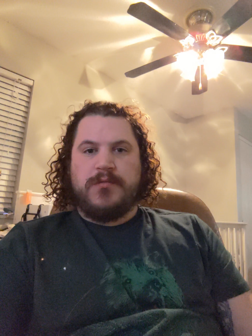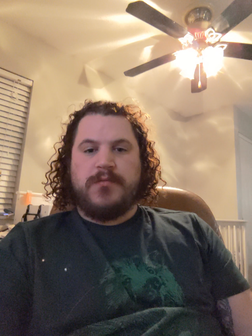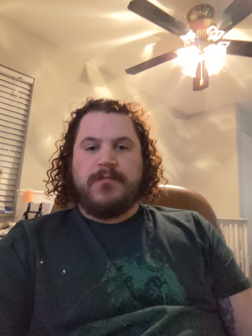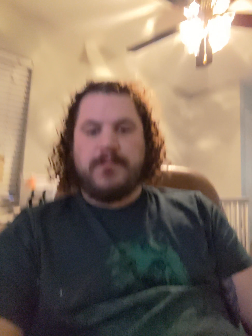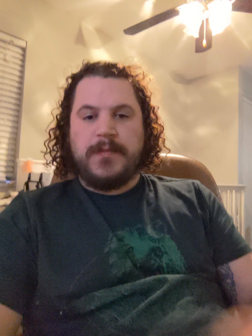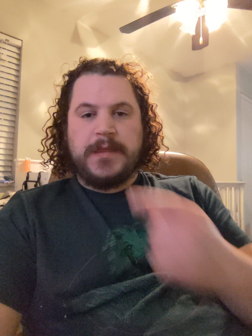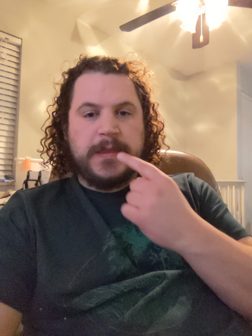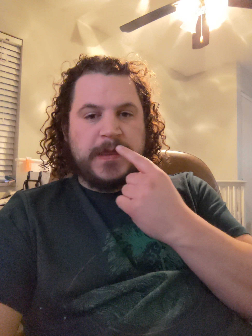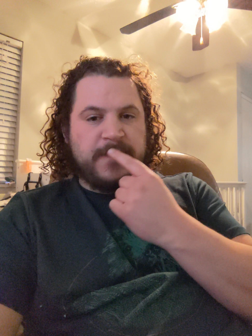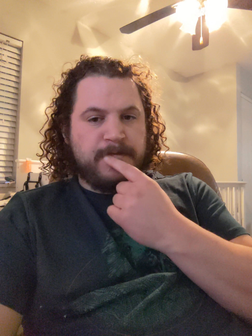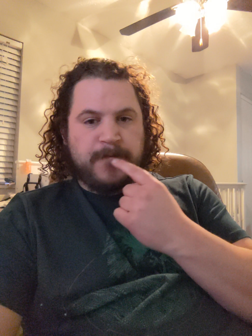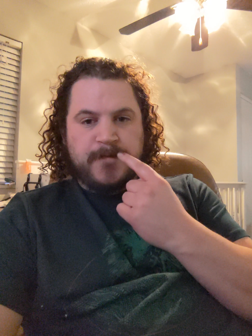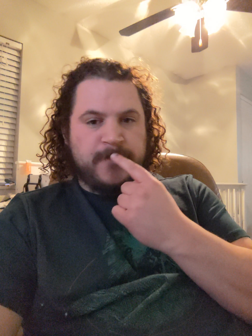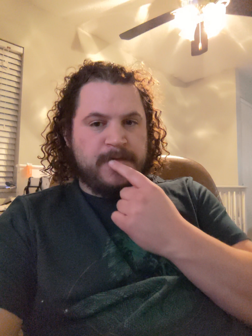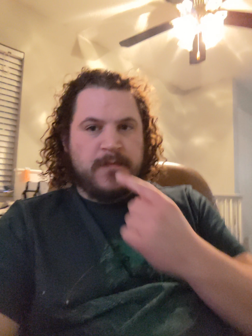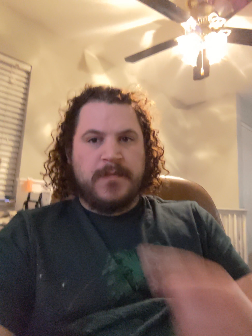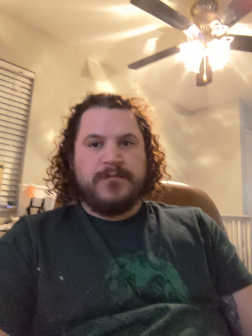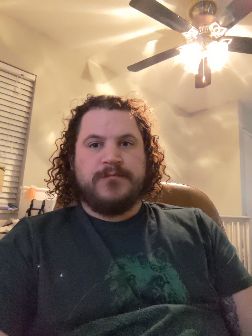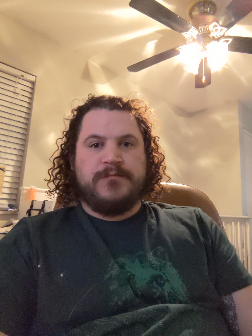lips